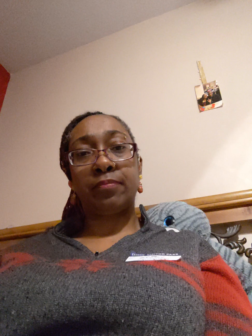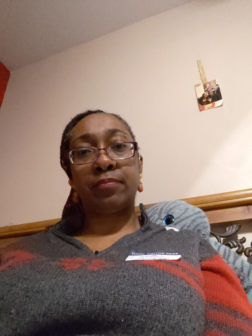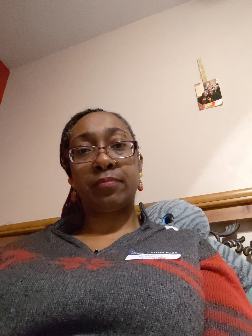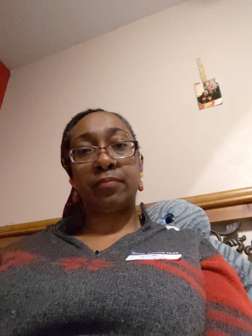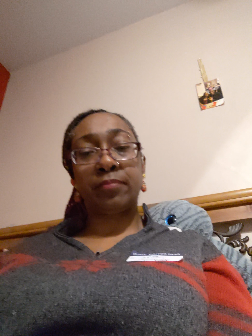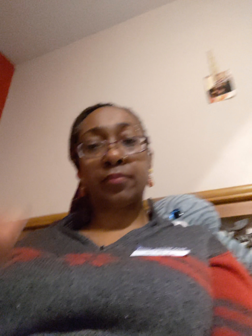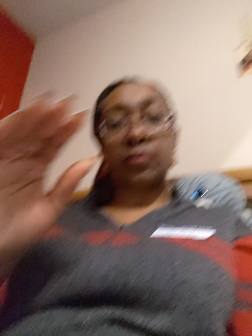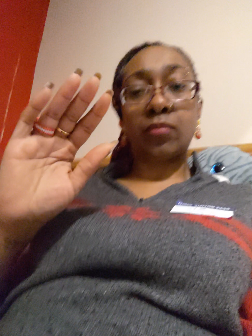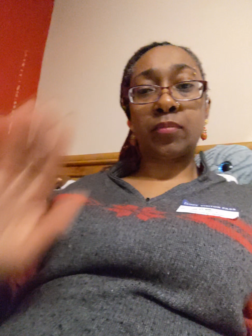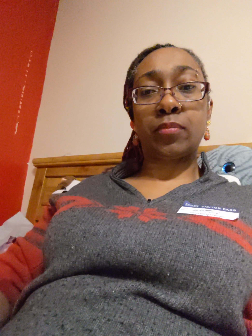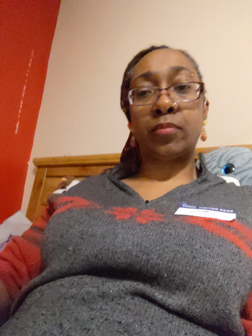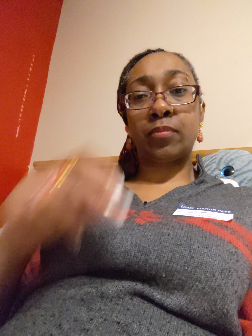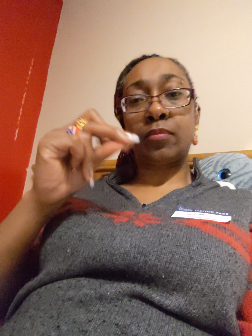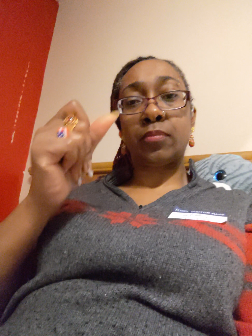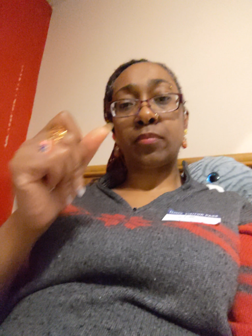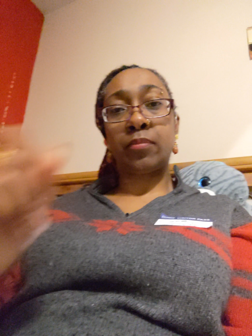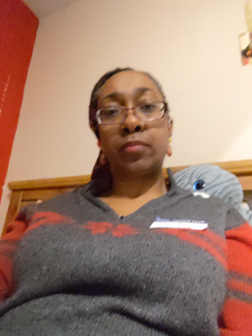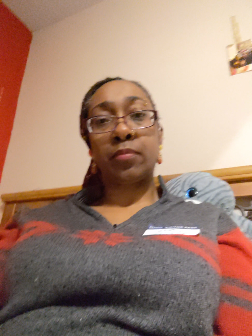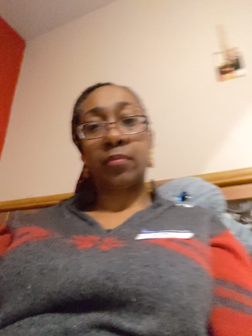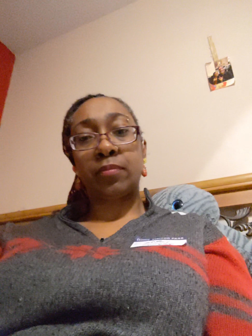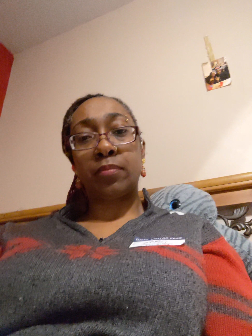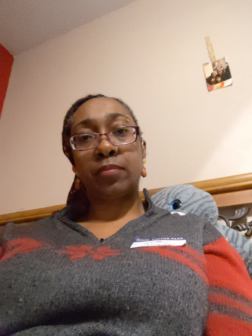dog